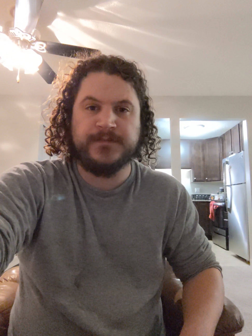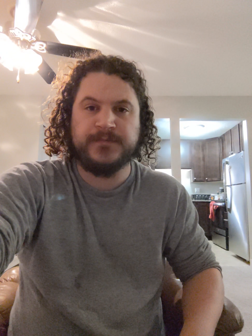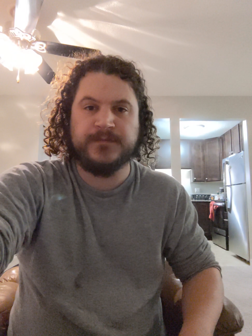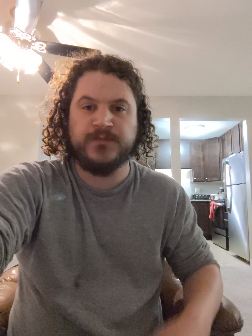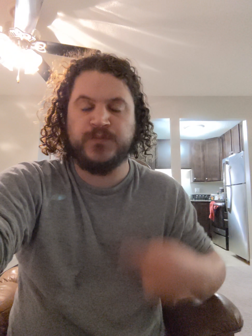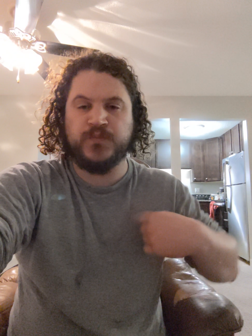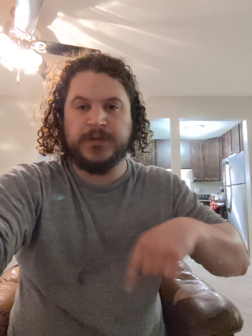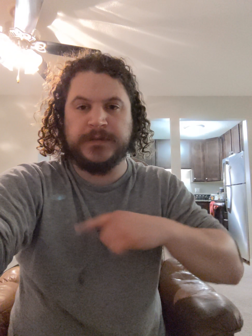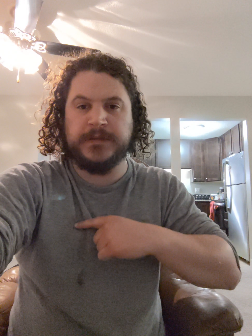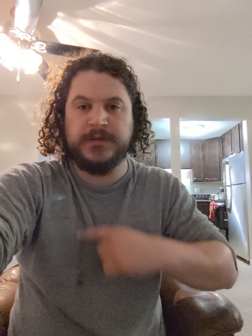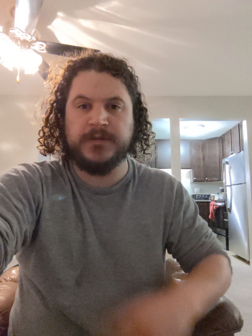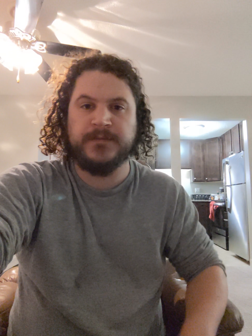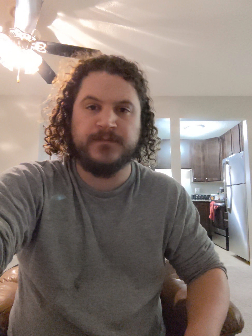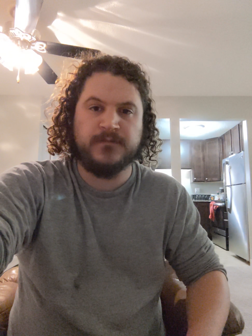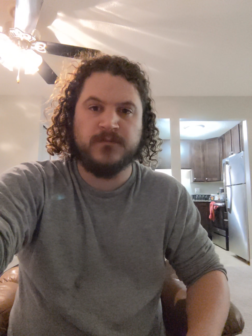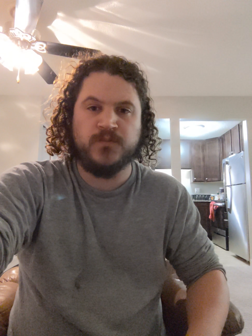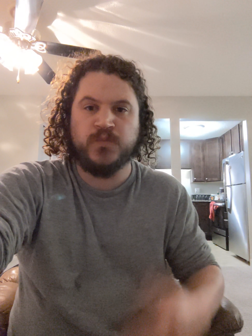we